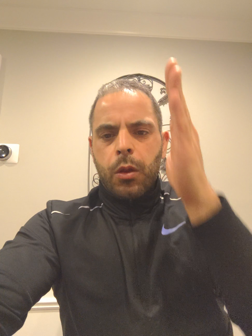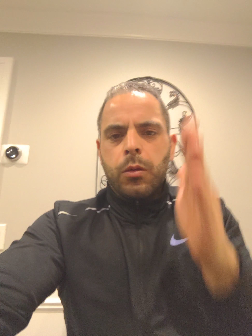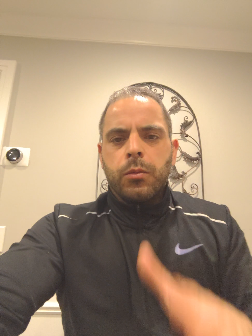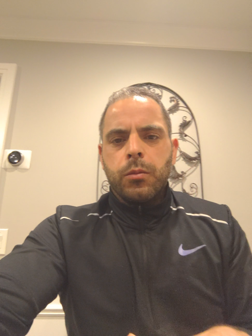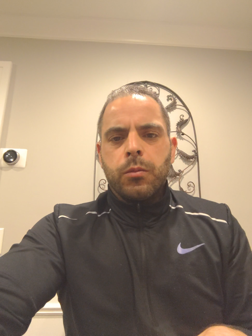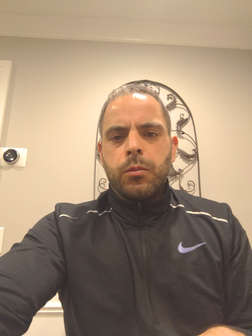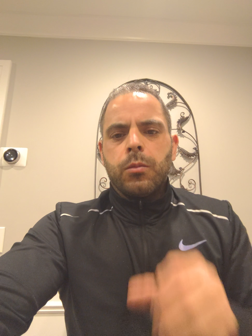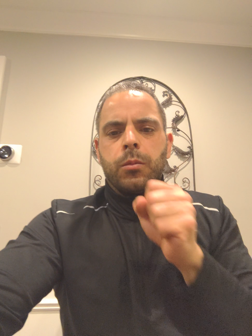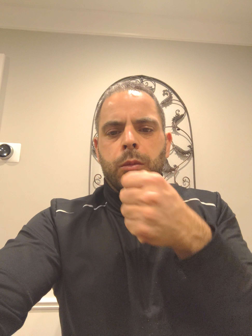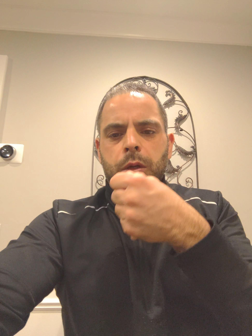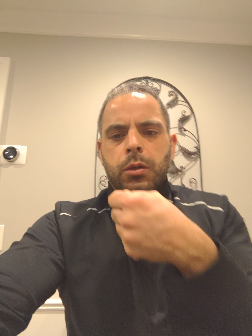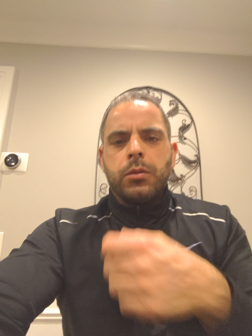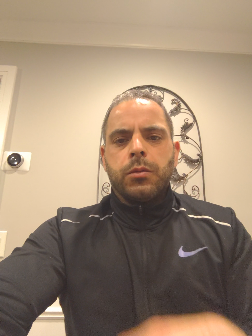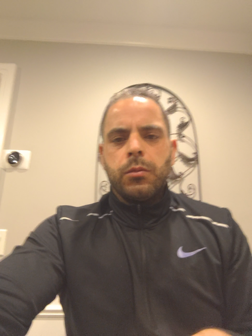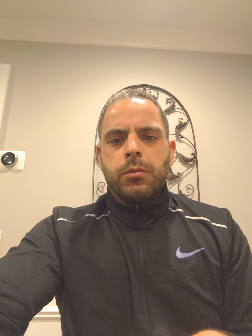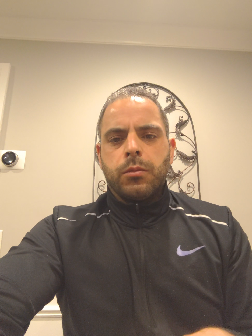make